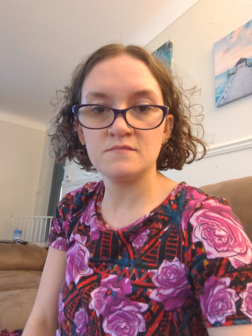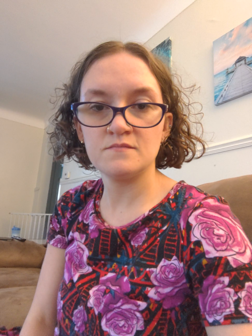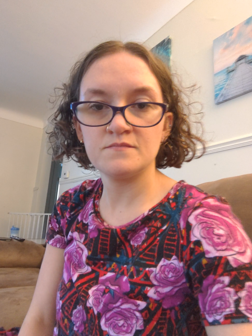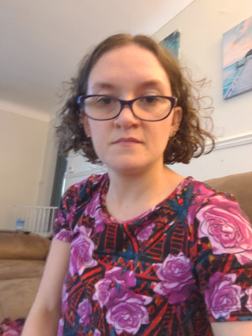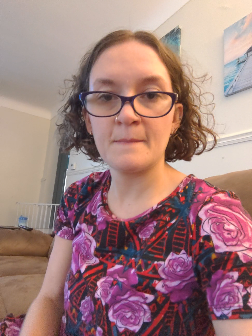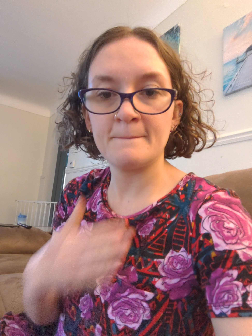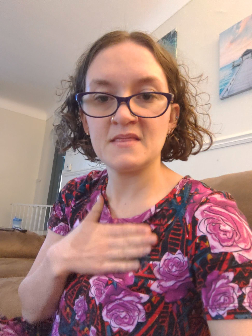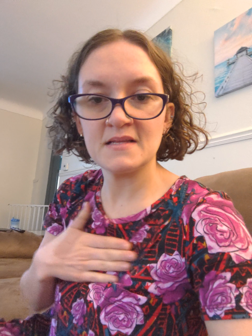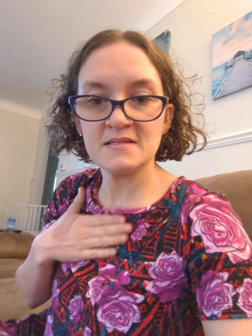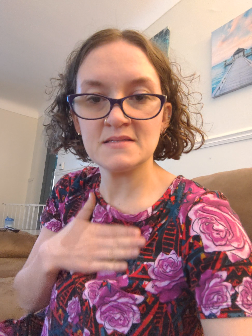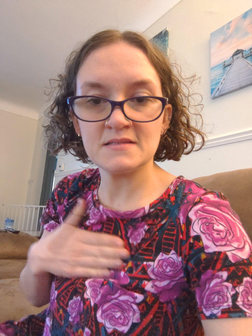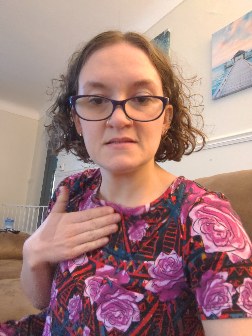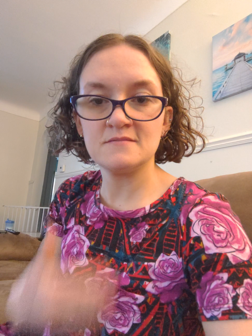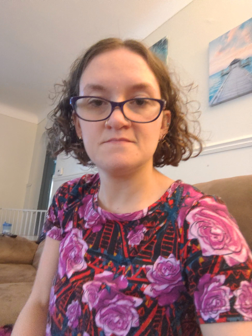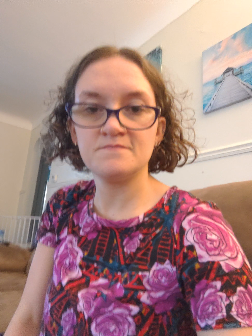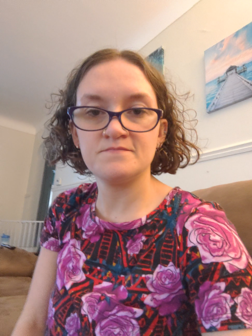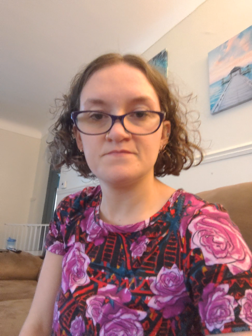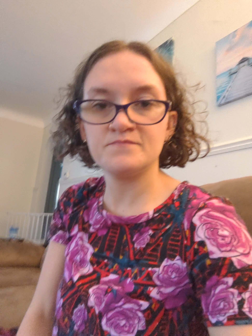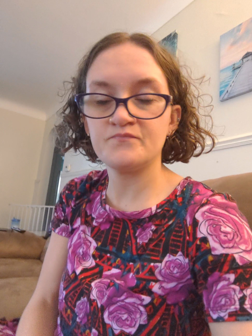please